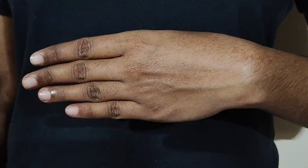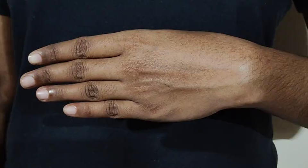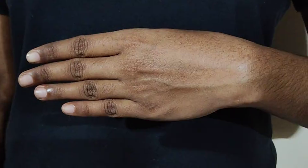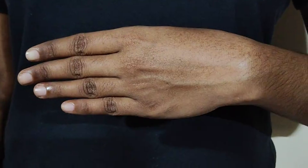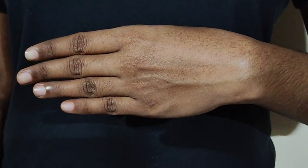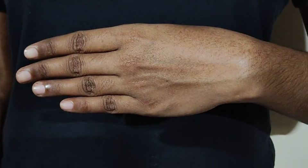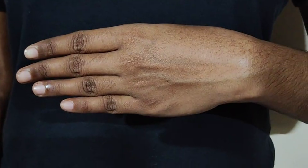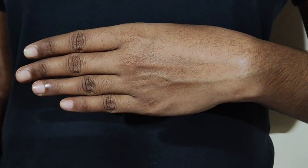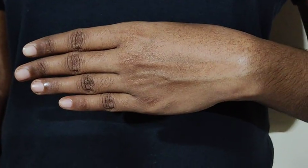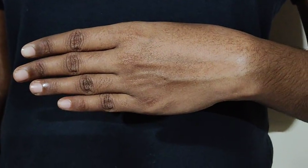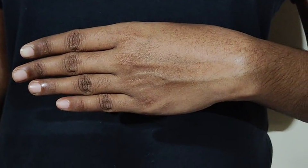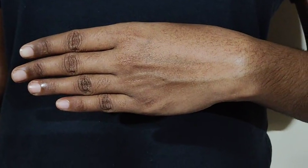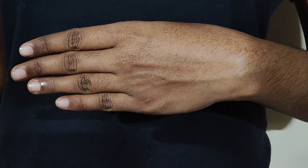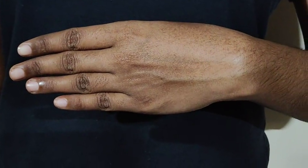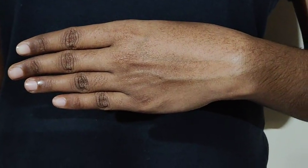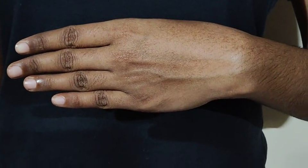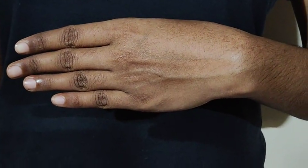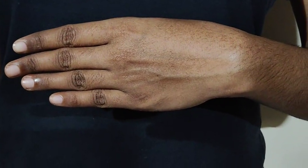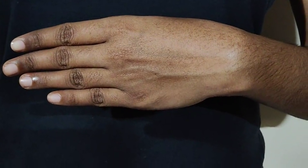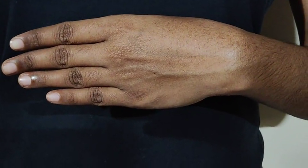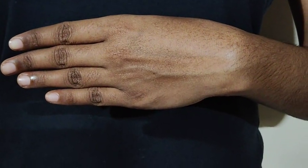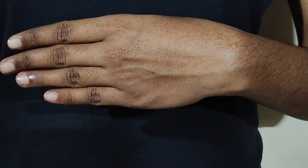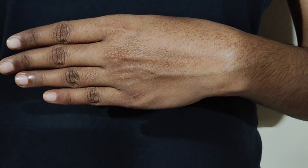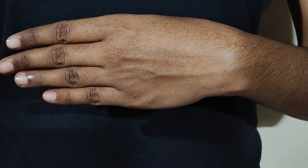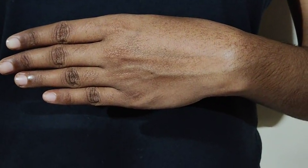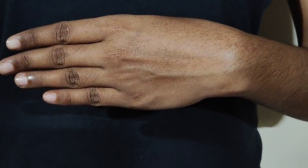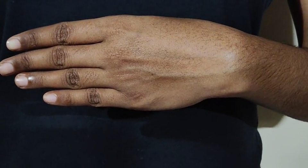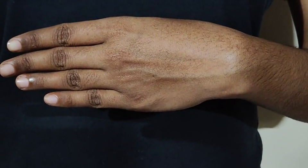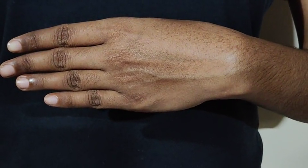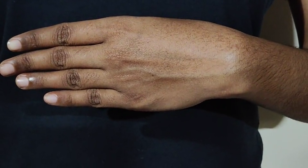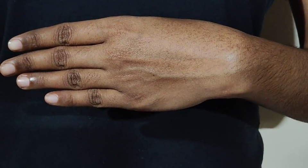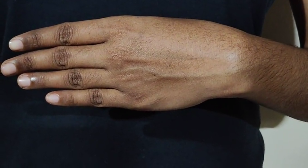അ